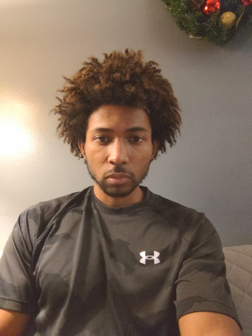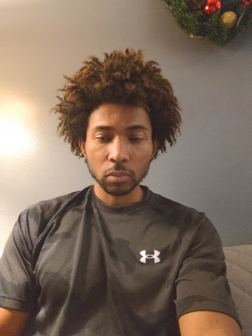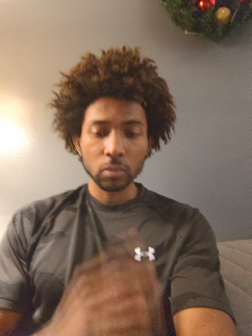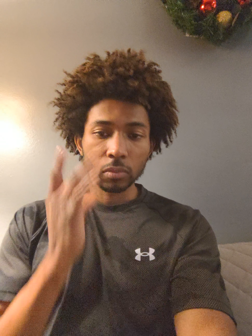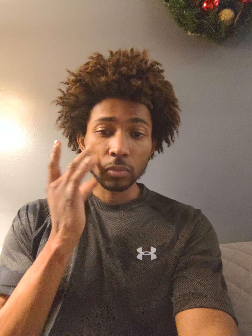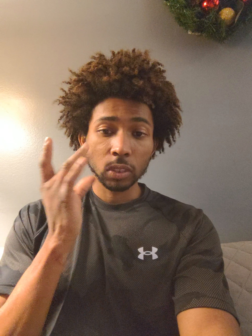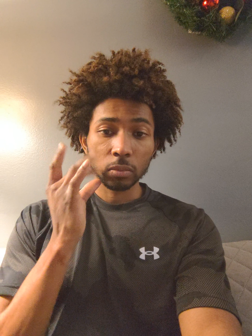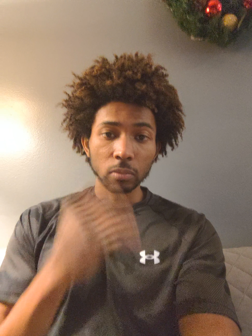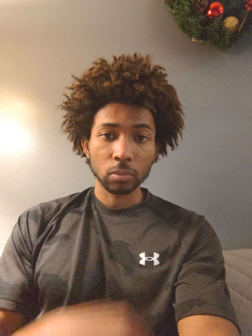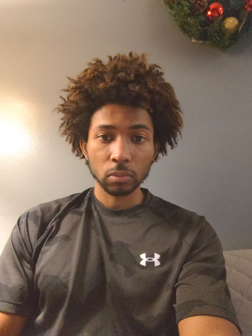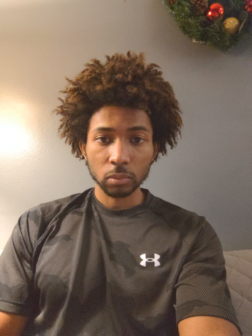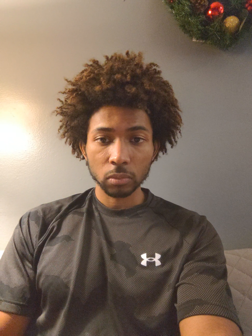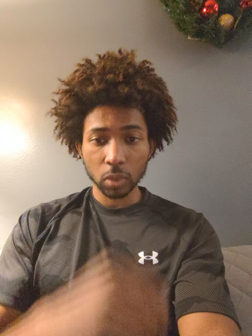kitty